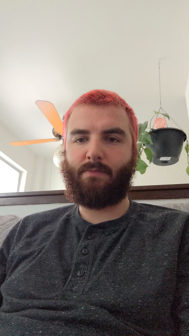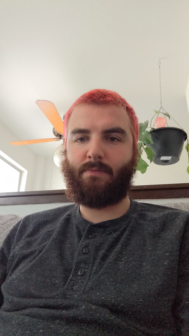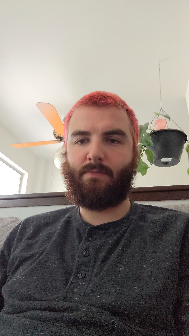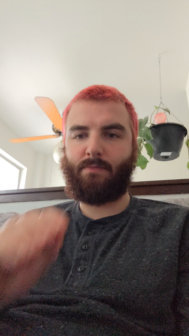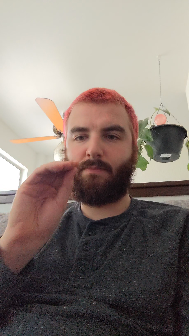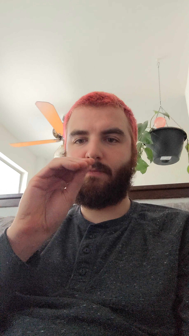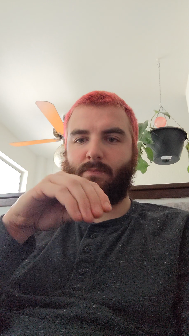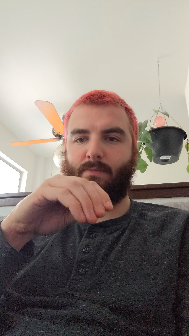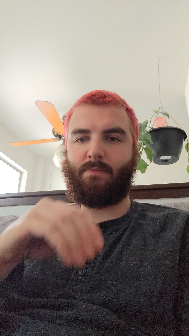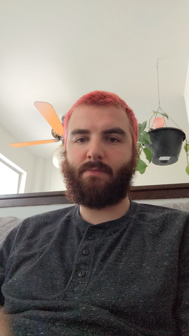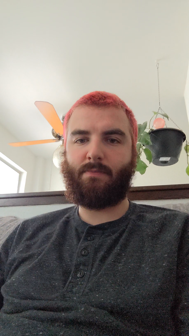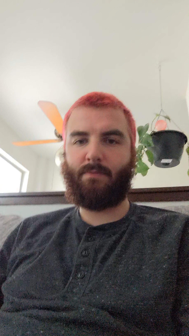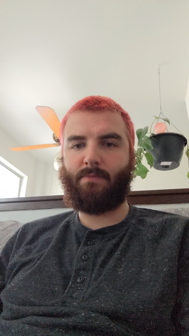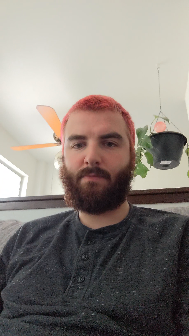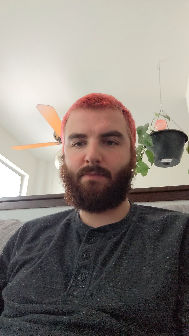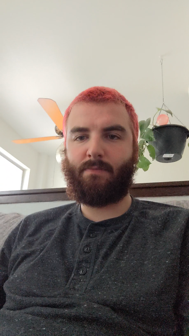put